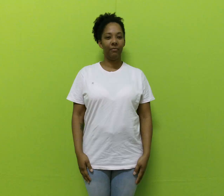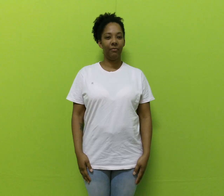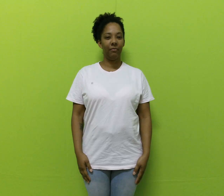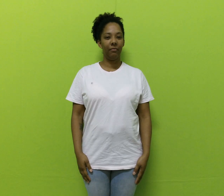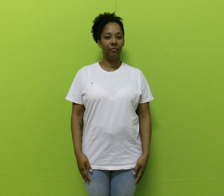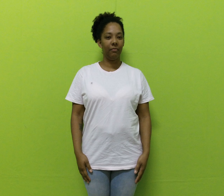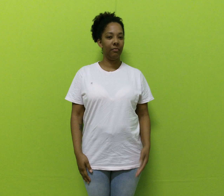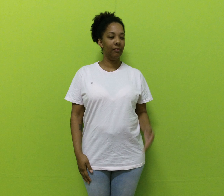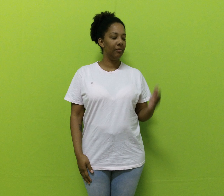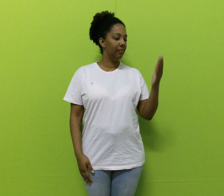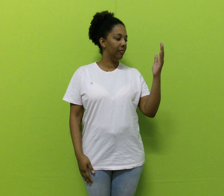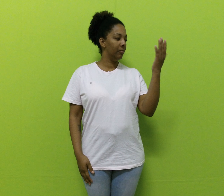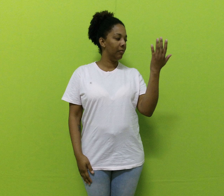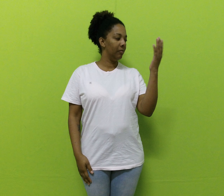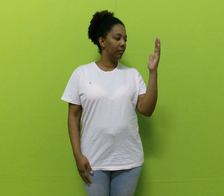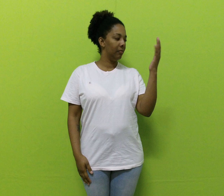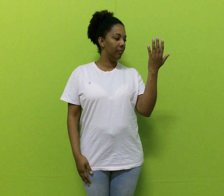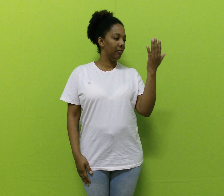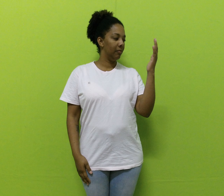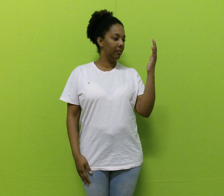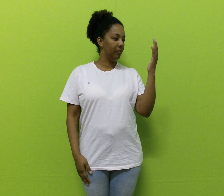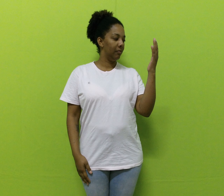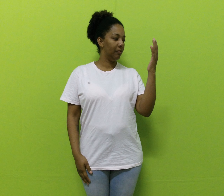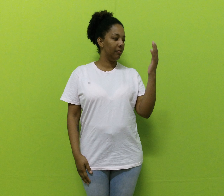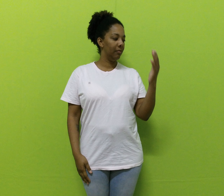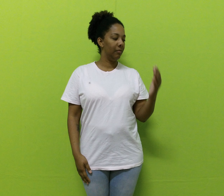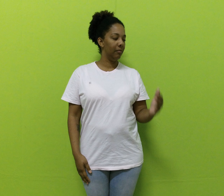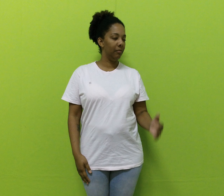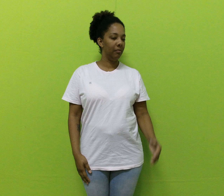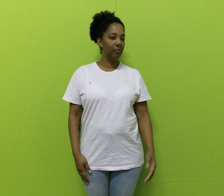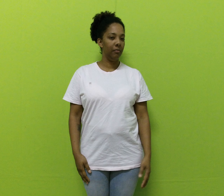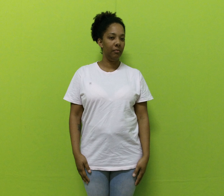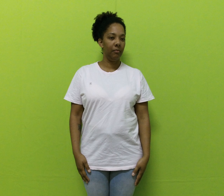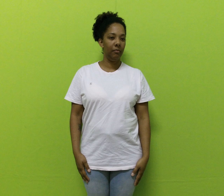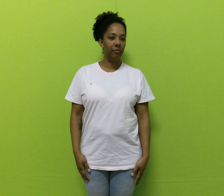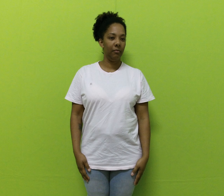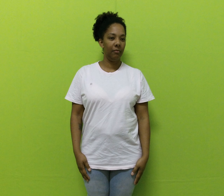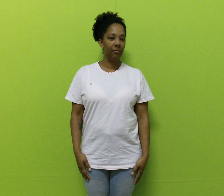espelho